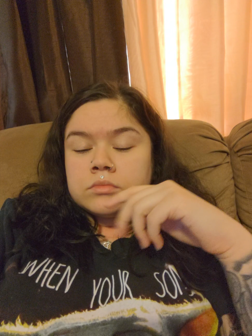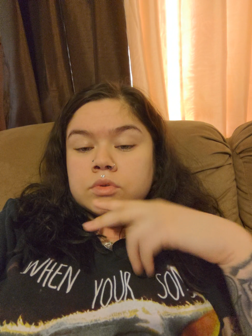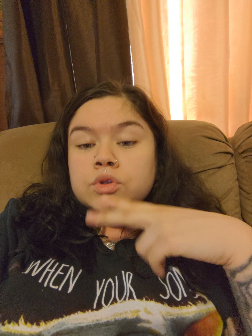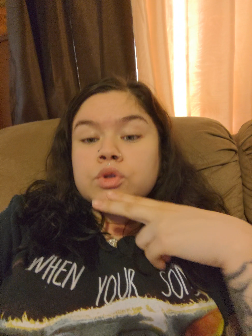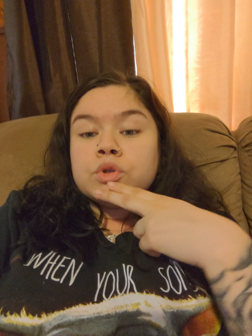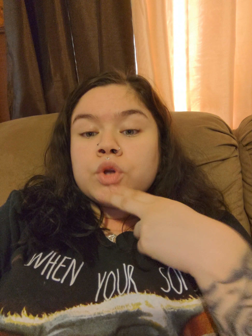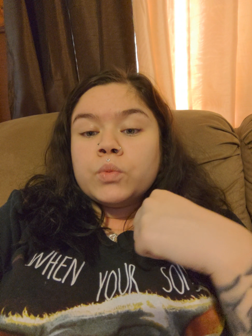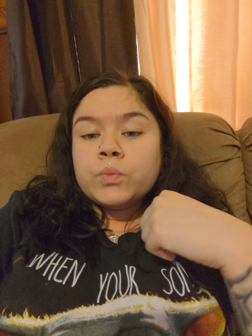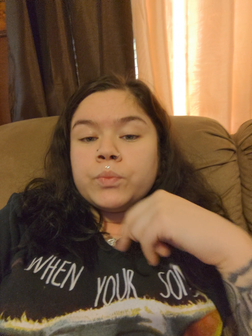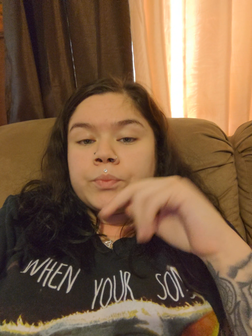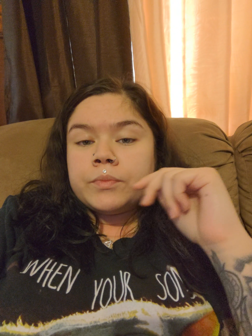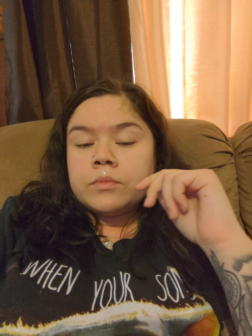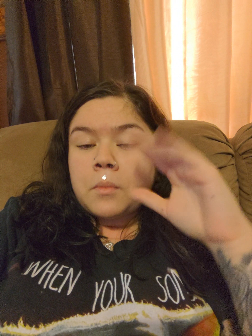cute